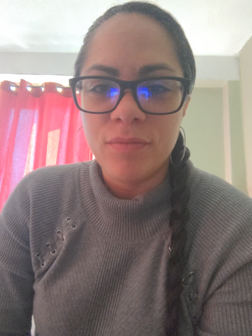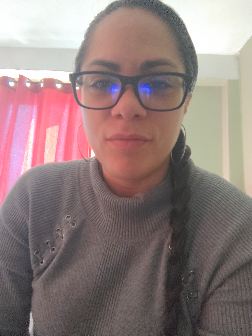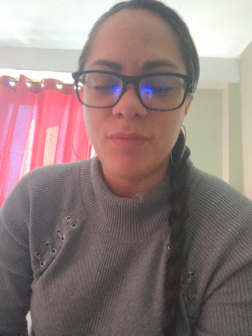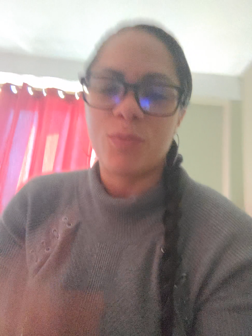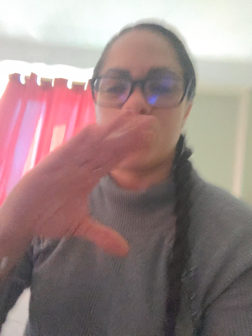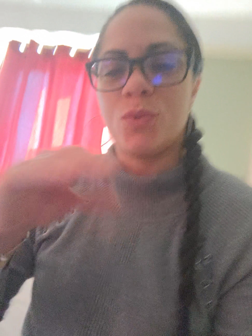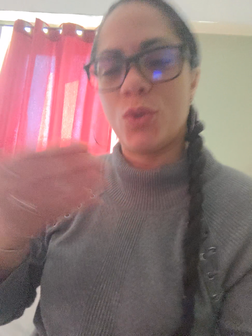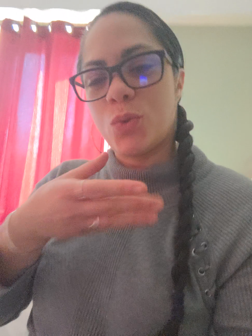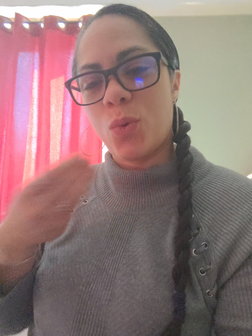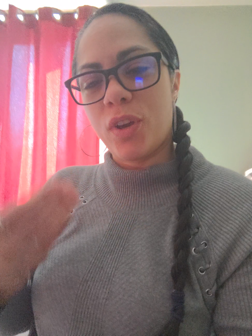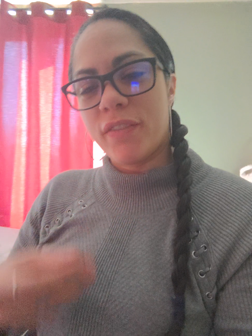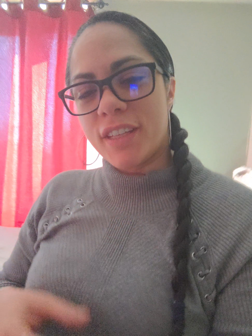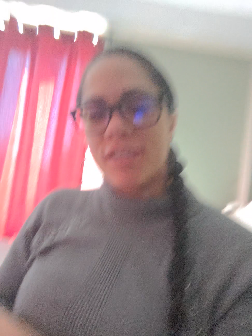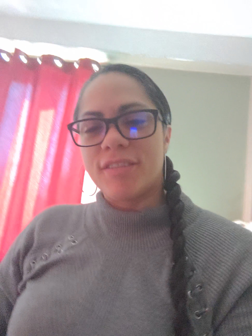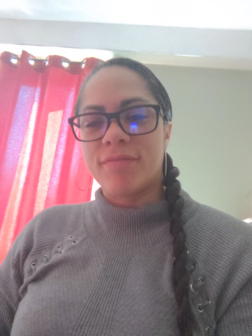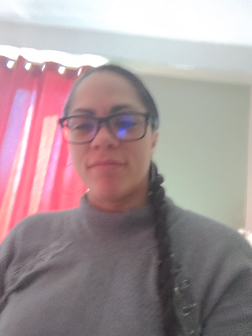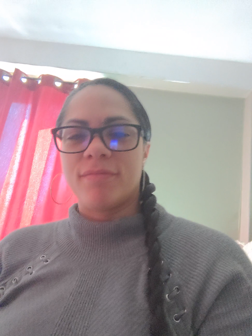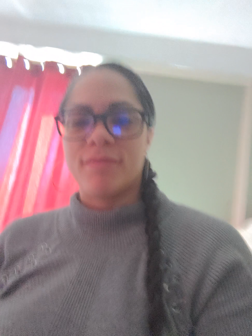story